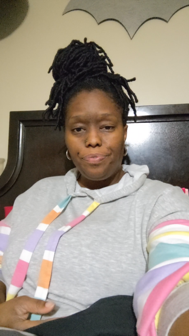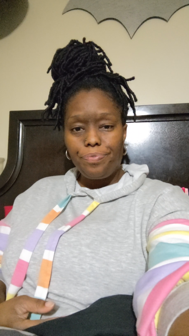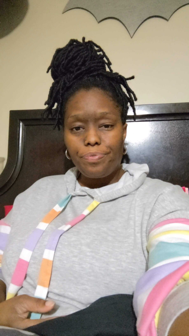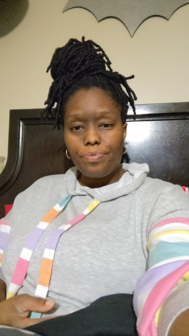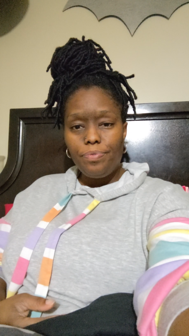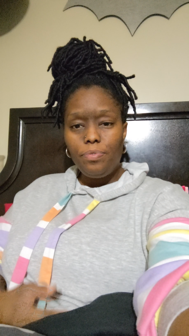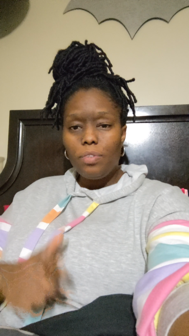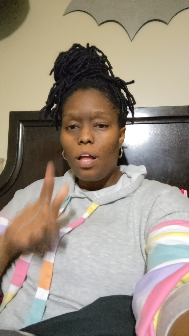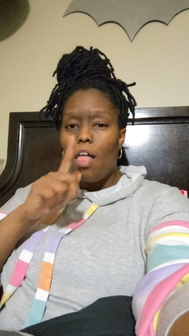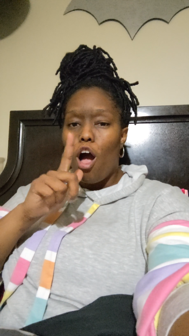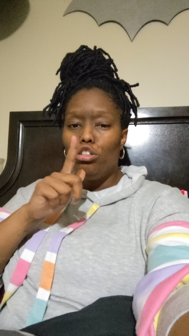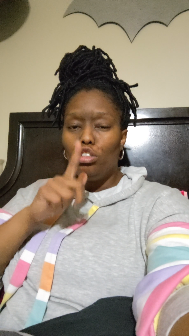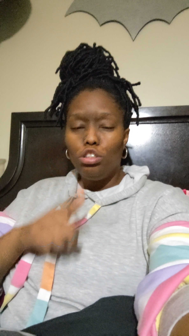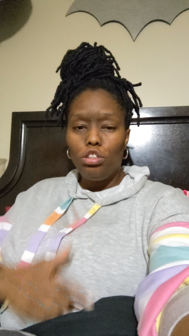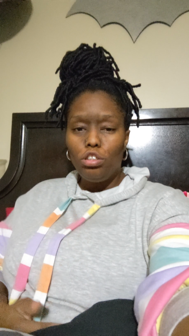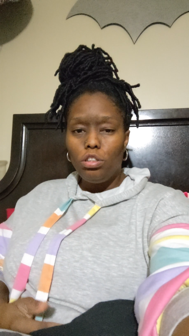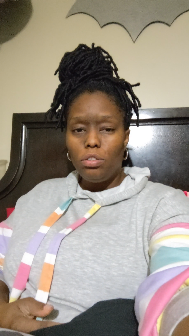lunch